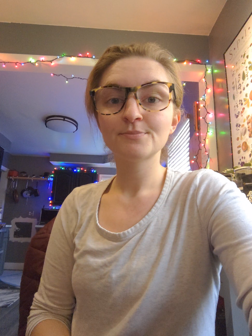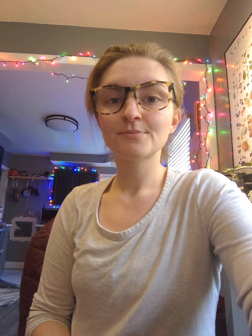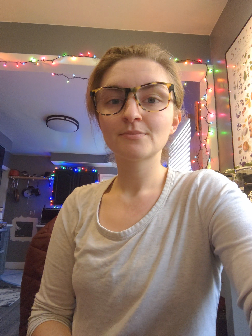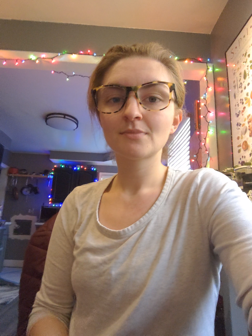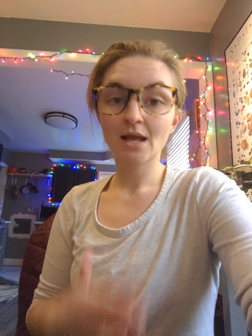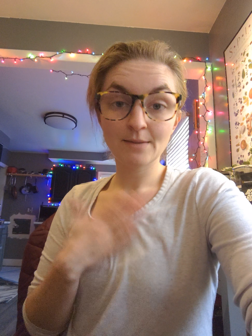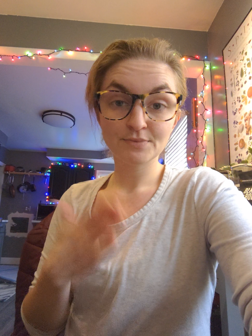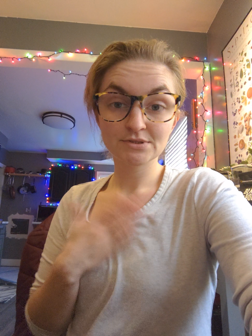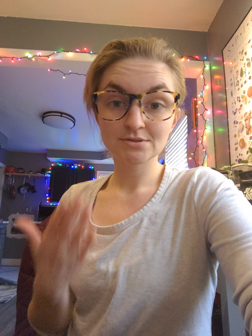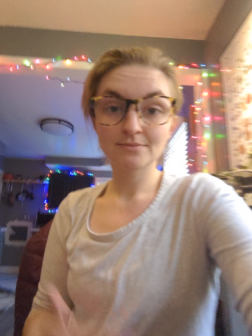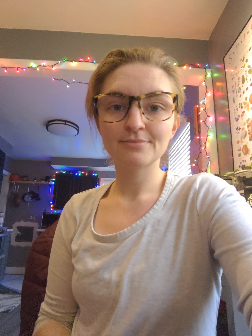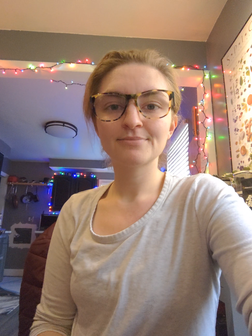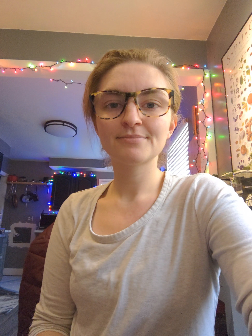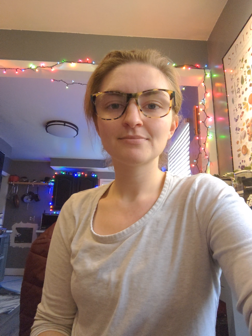happy